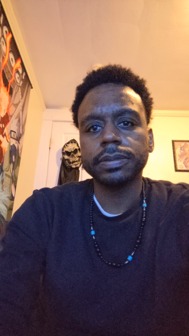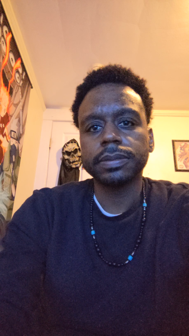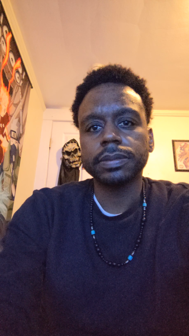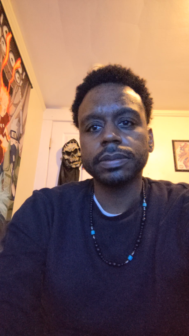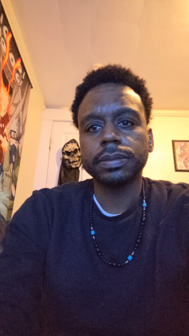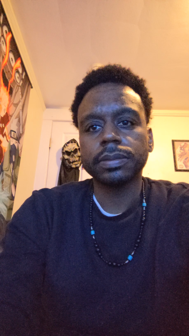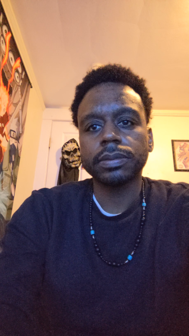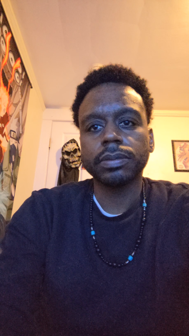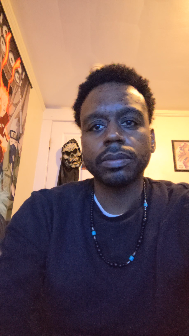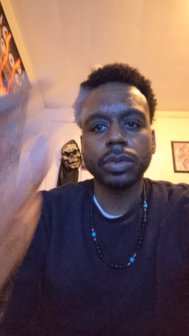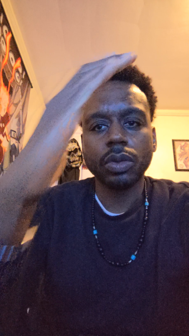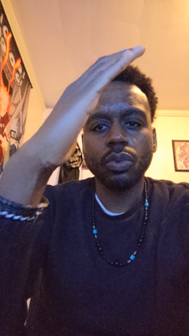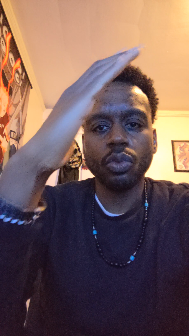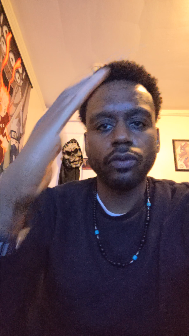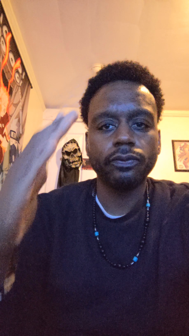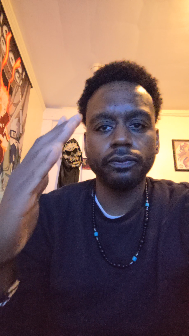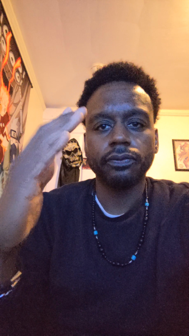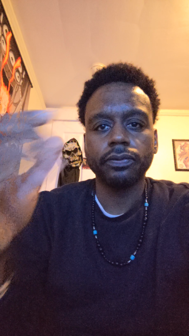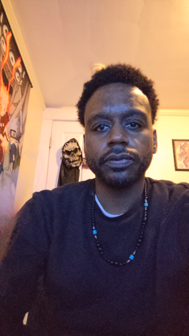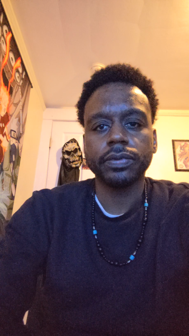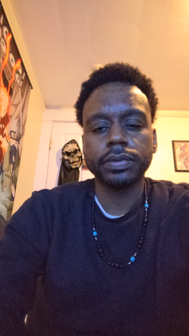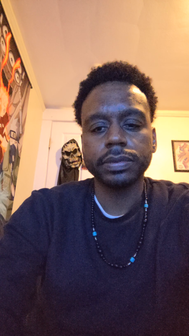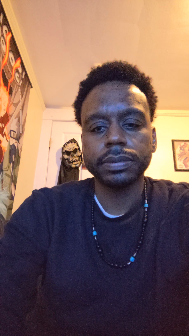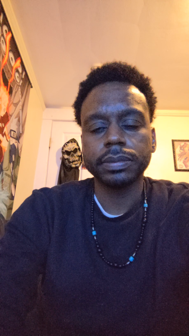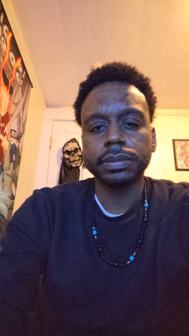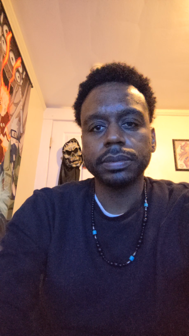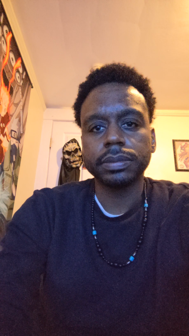roof